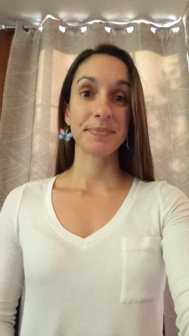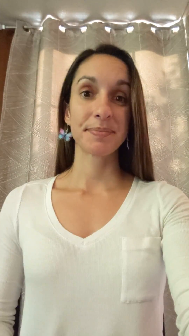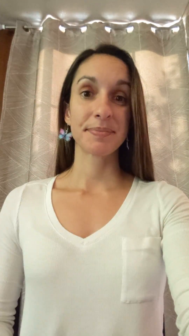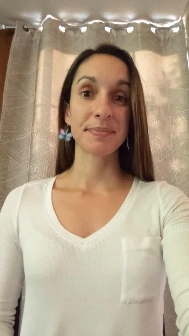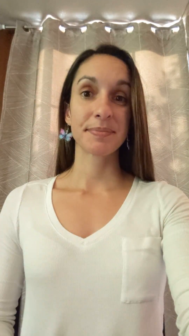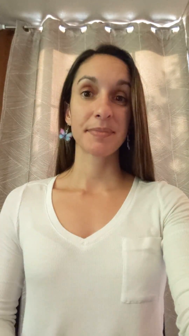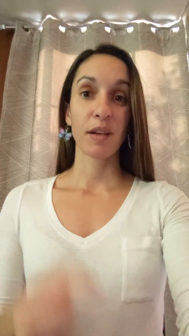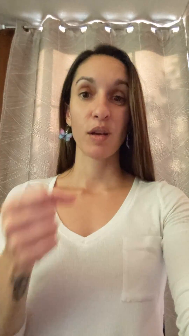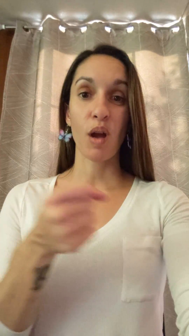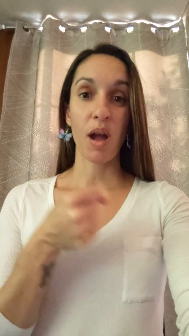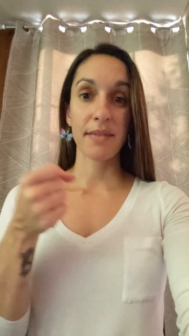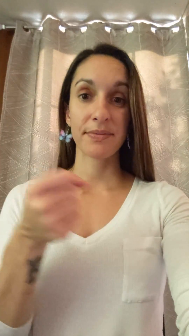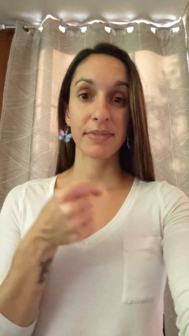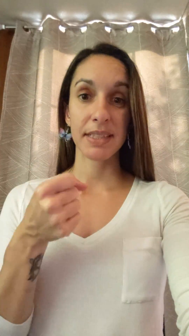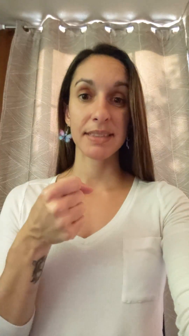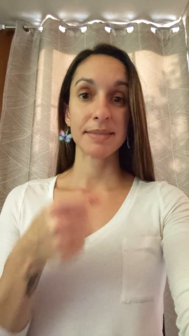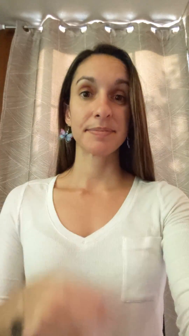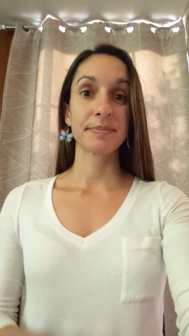coffee